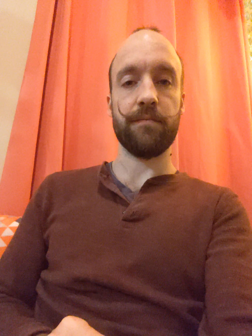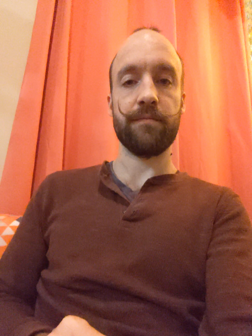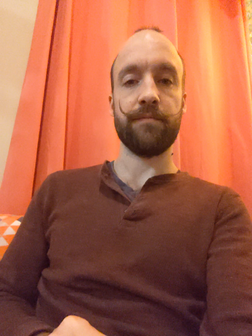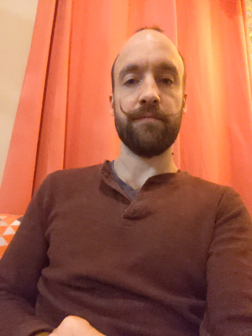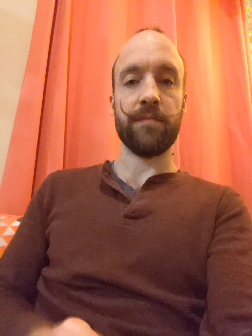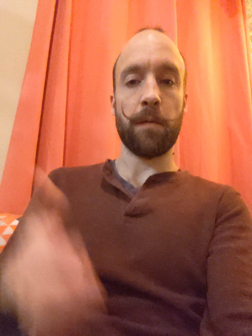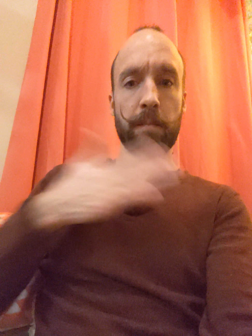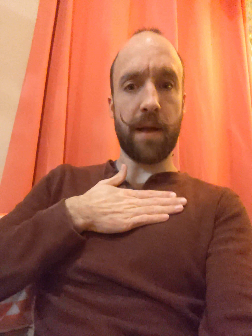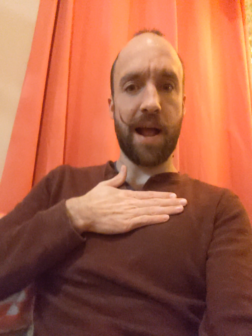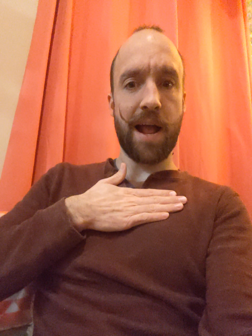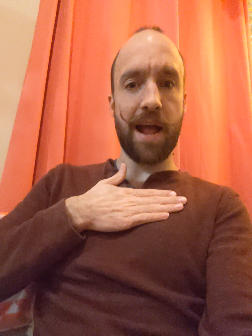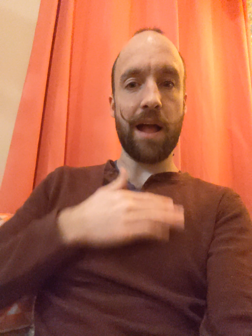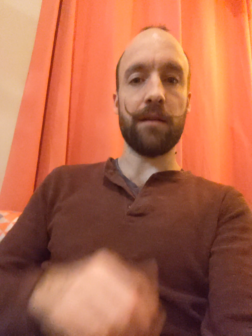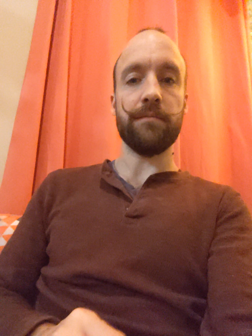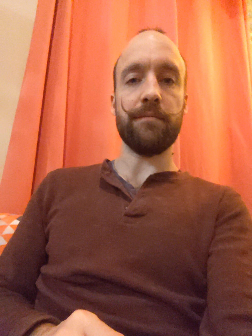my